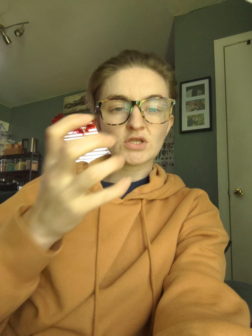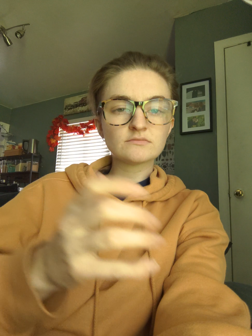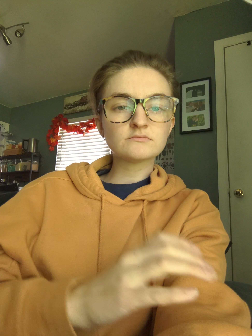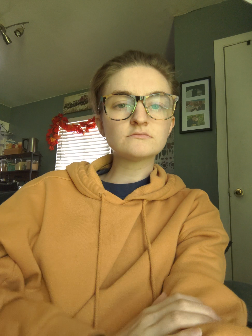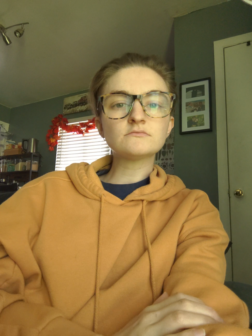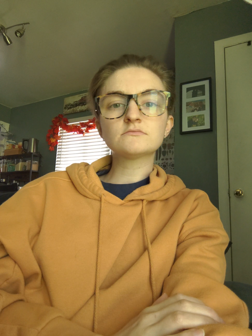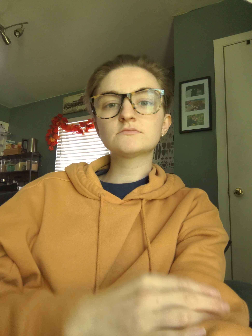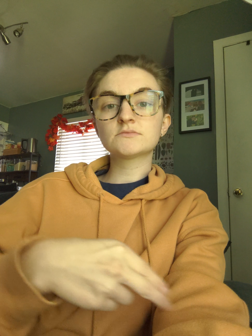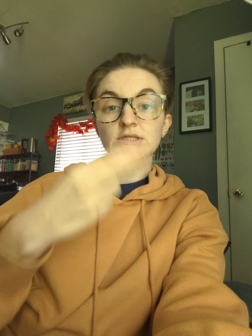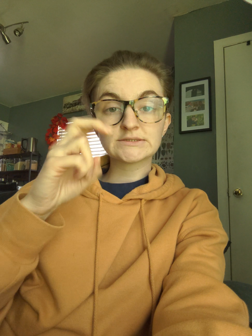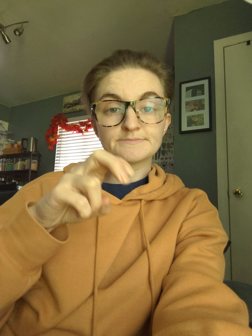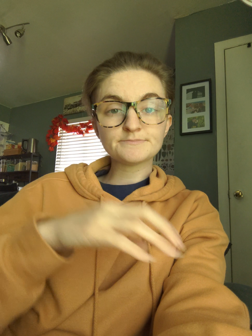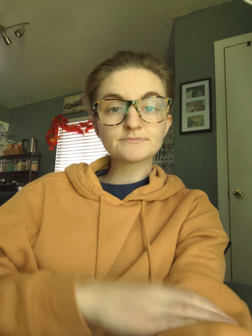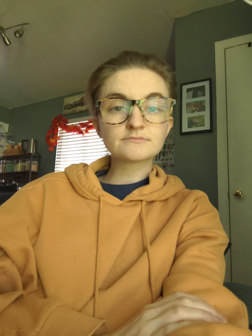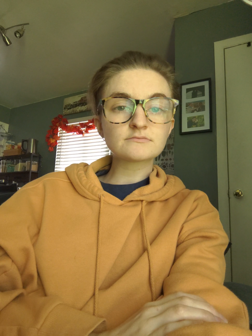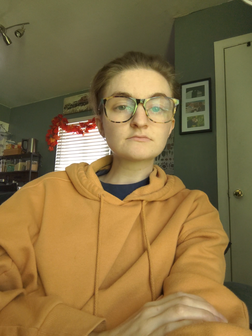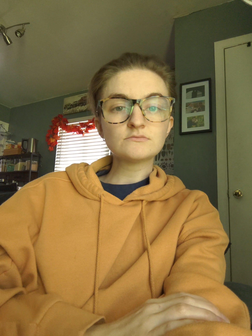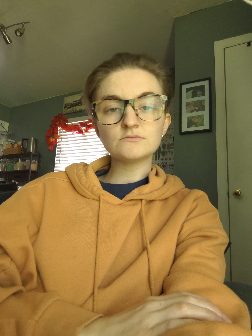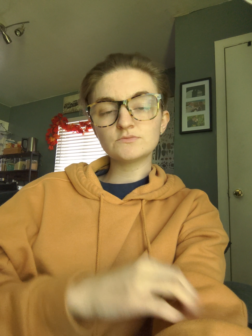high chair